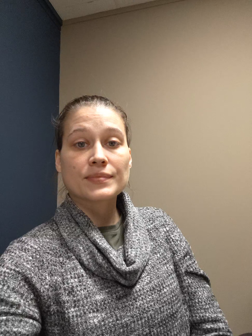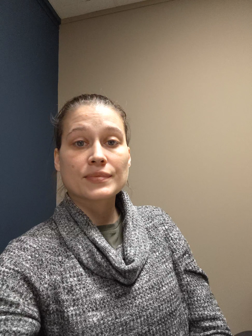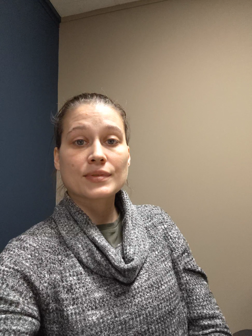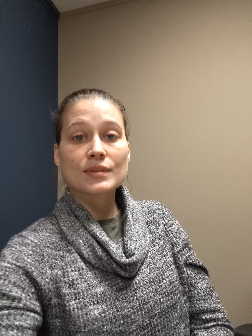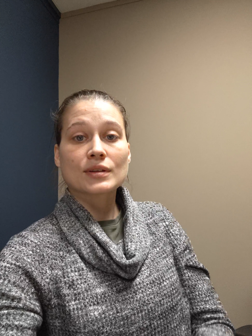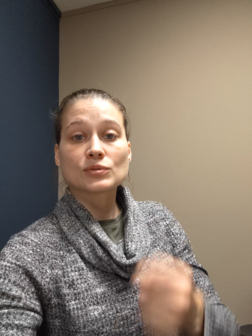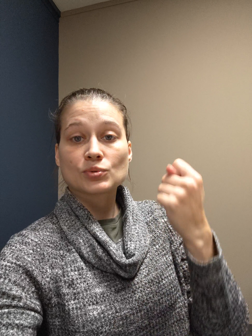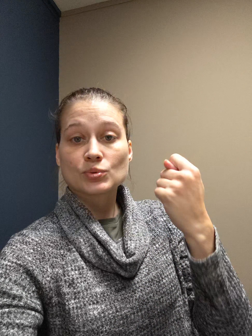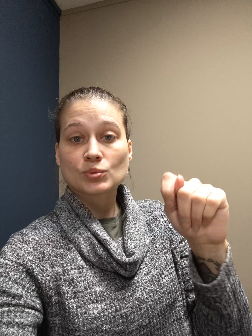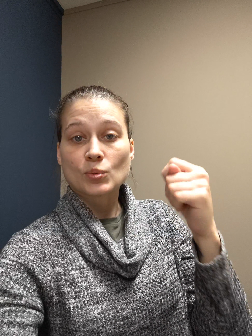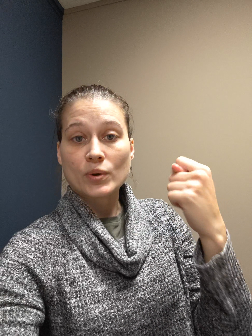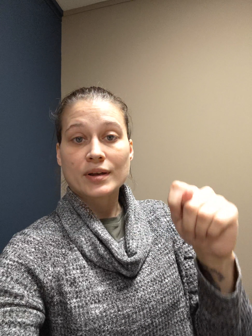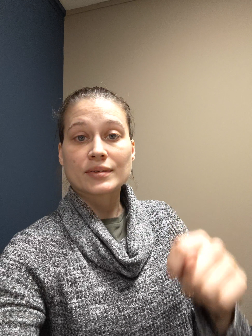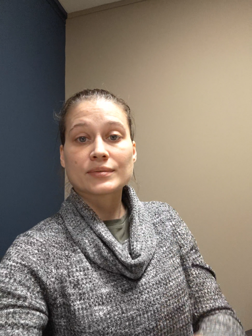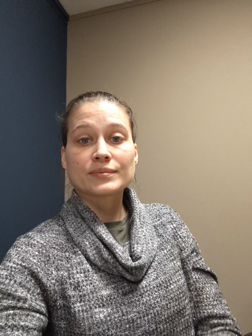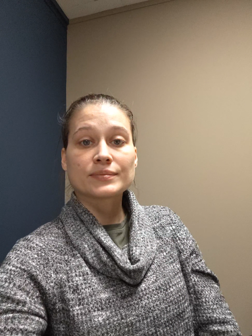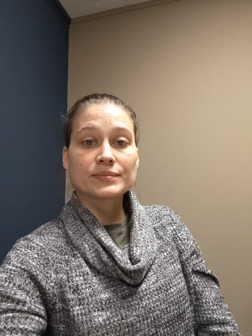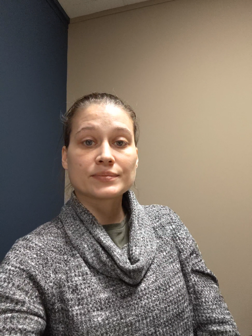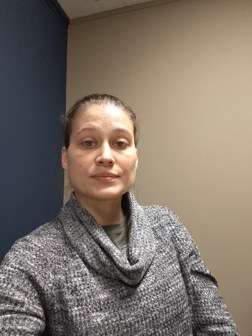toy